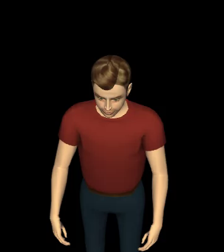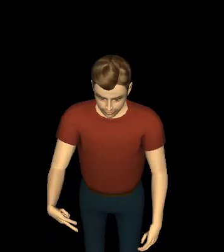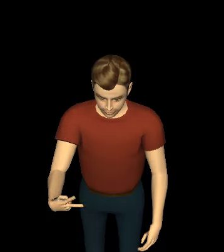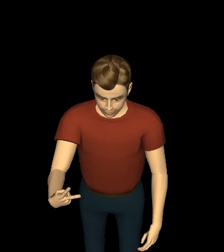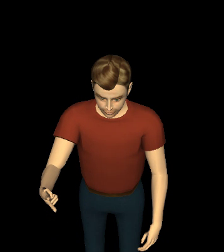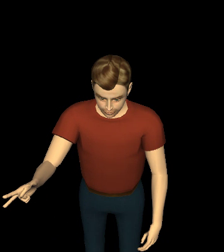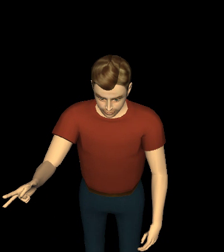ينتمي إلى